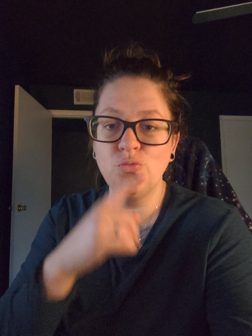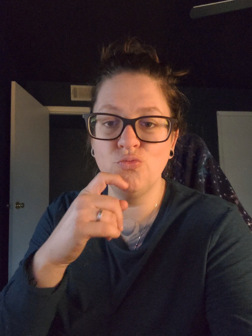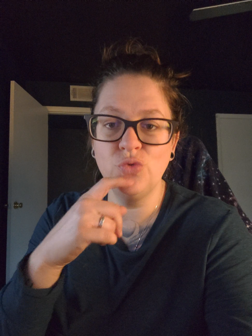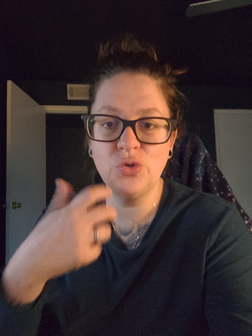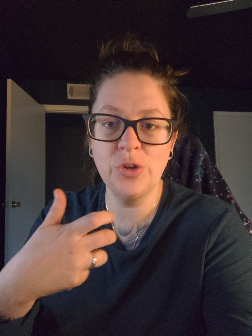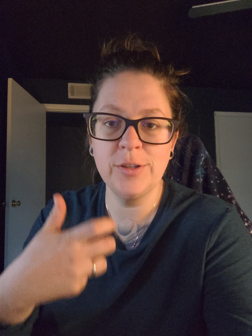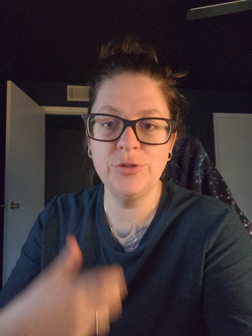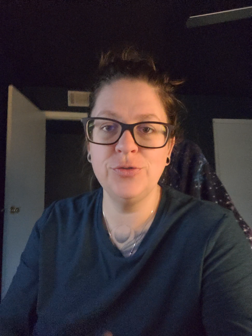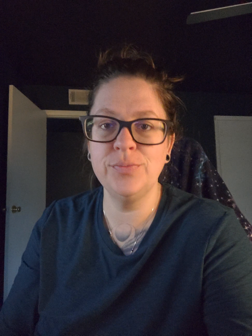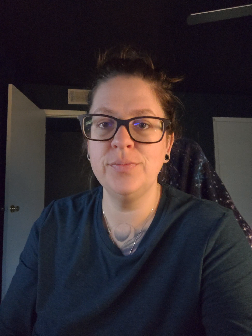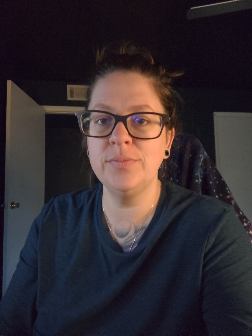dryer